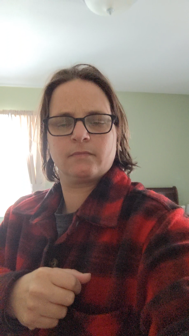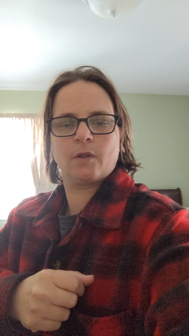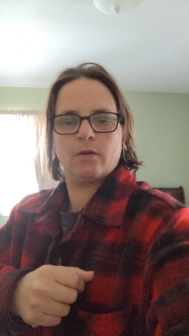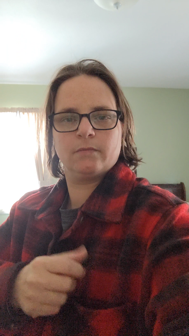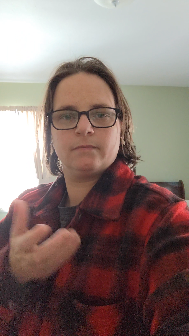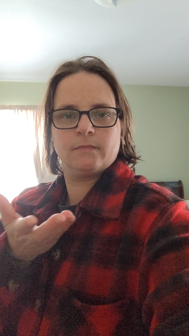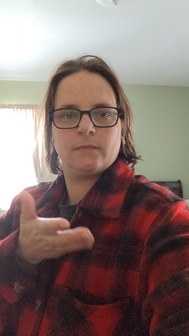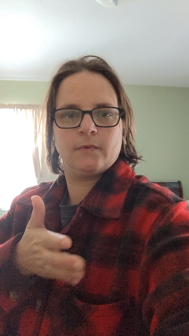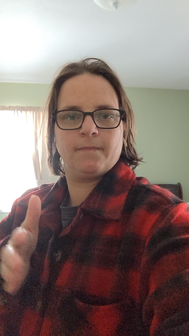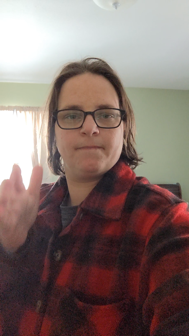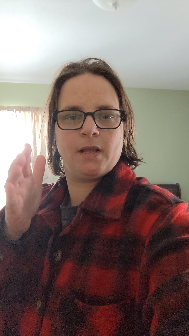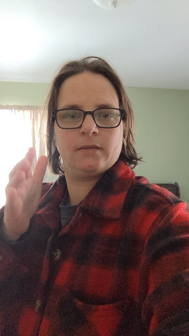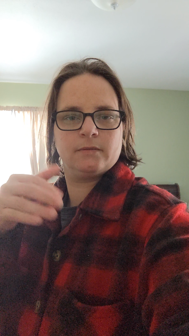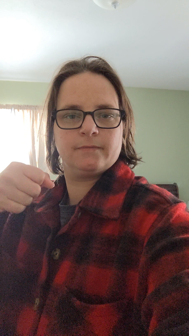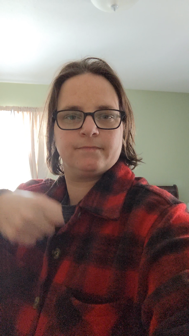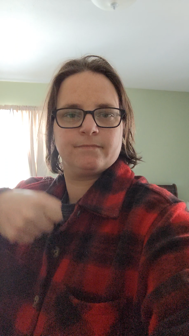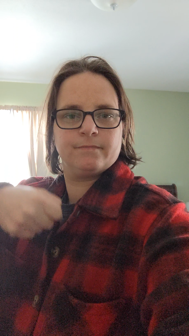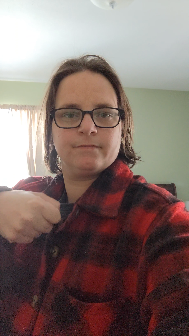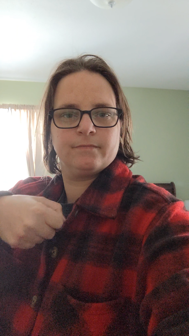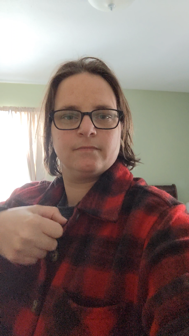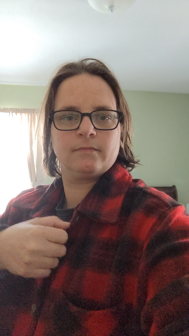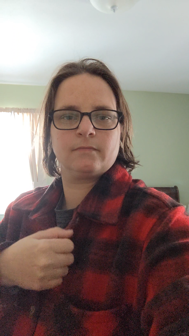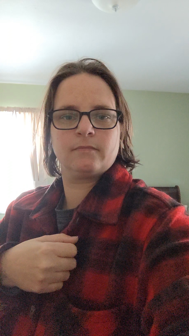basket